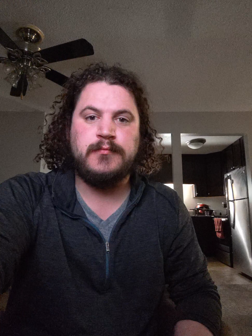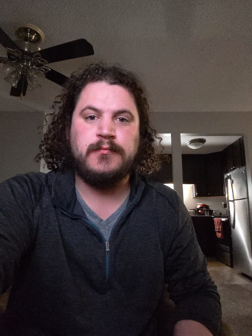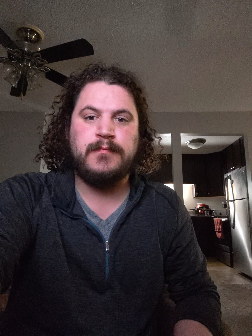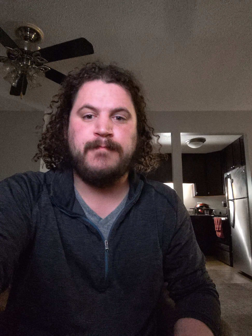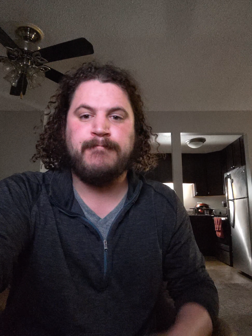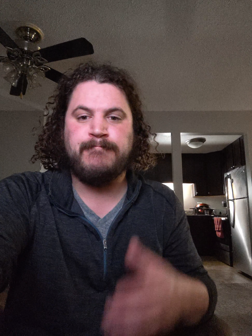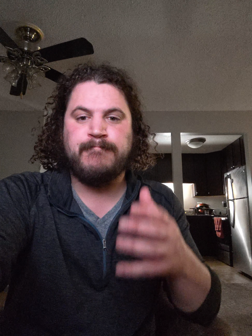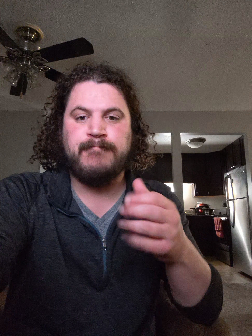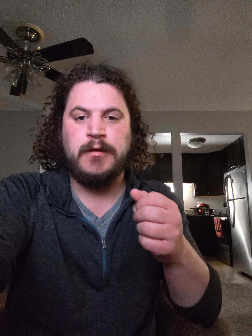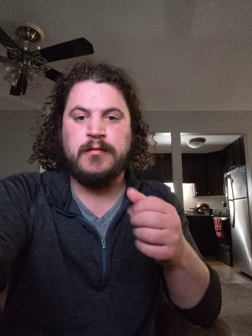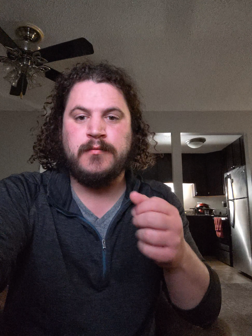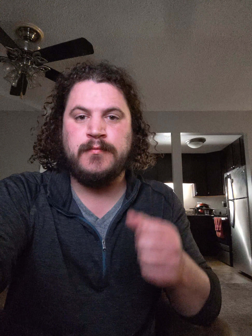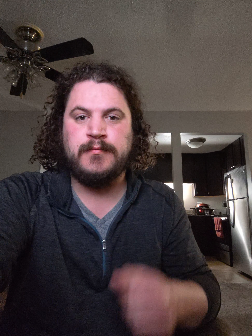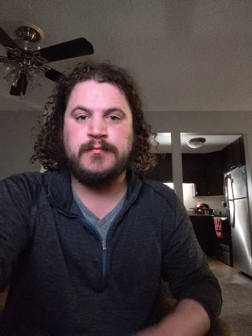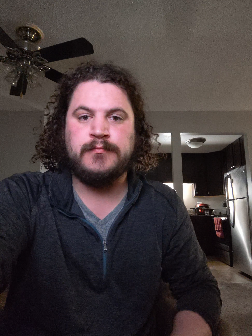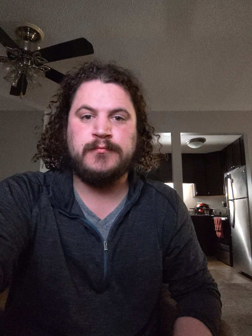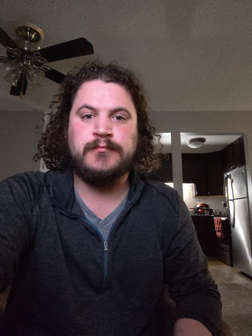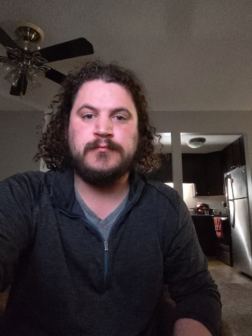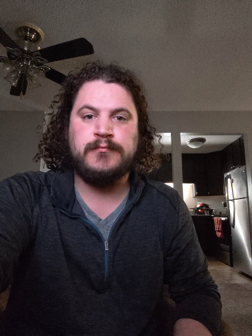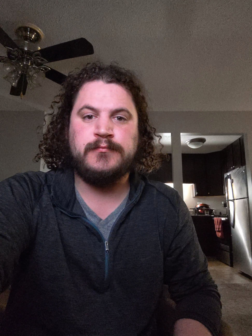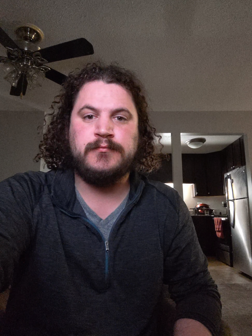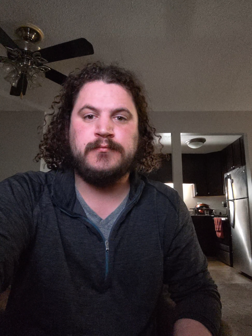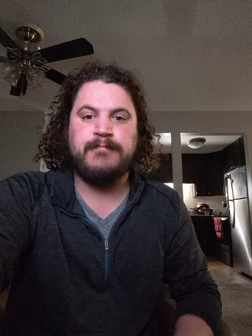milk